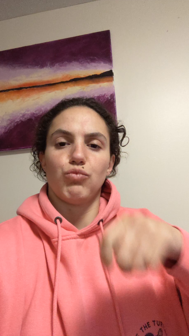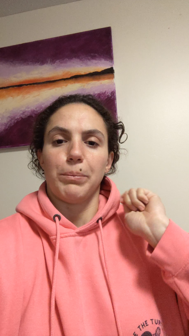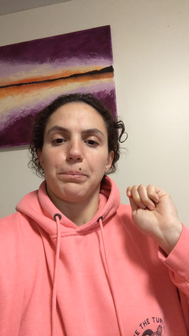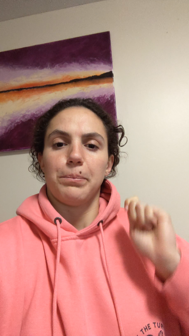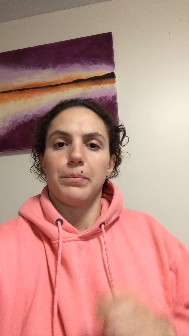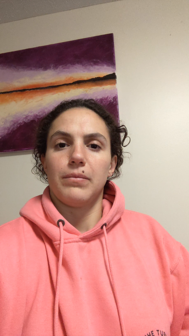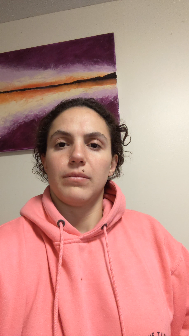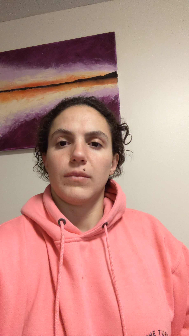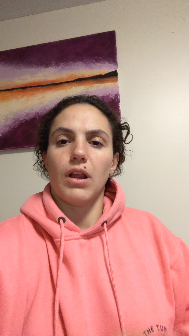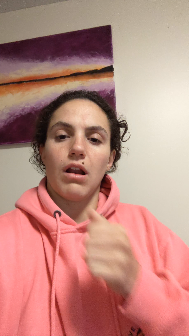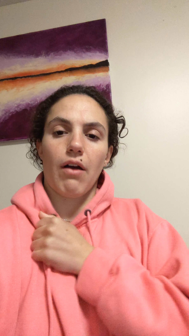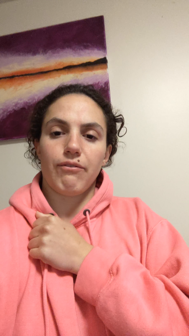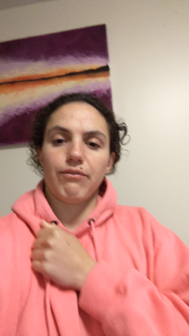love